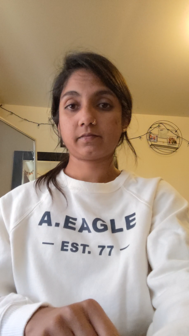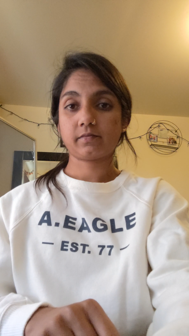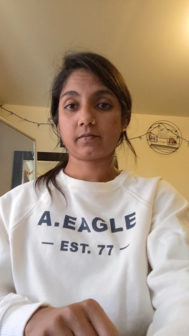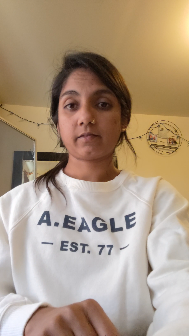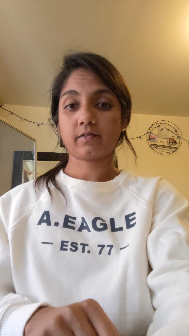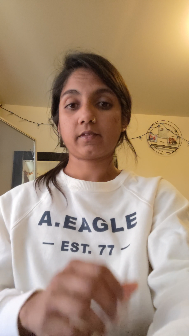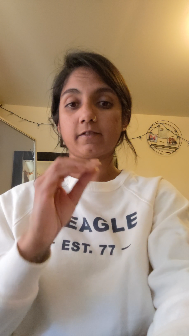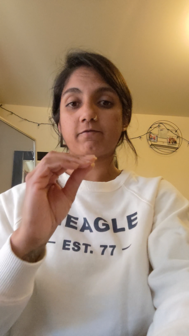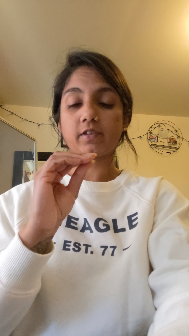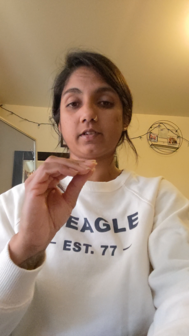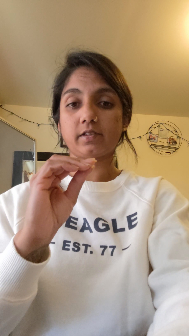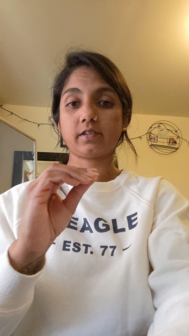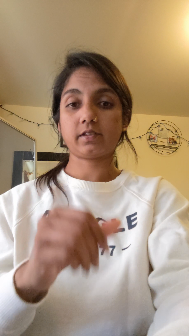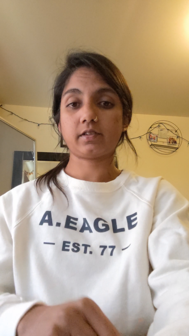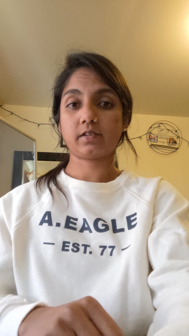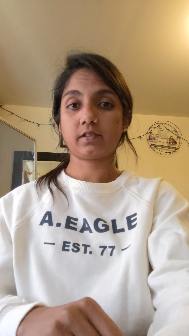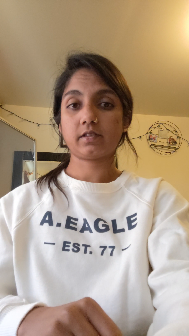fix